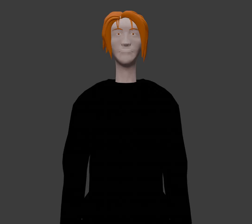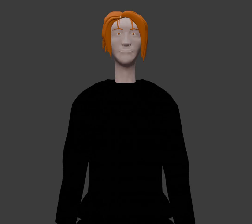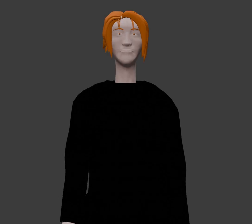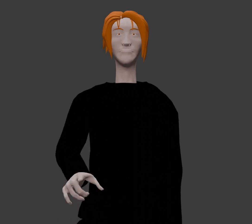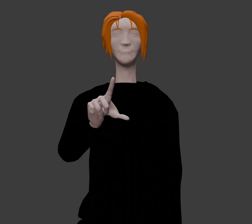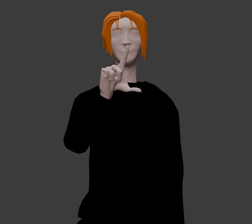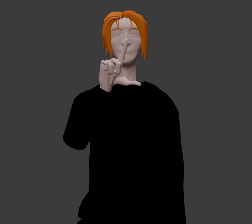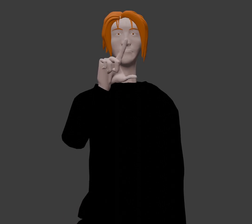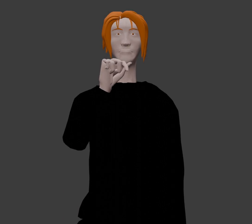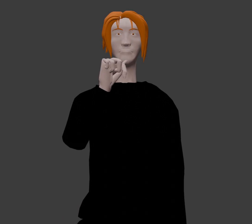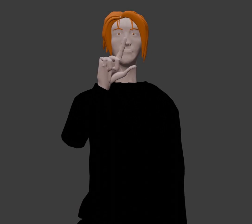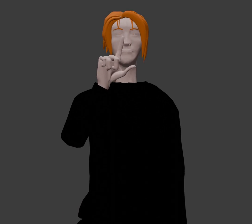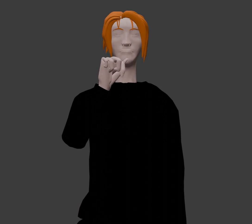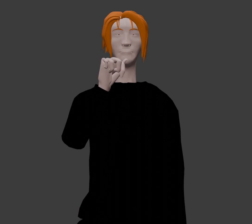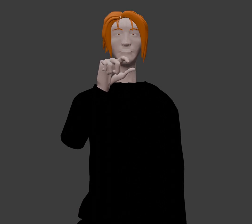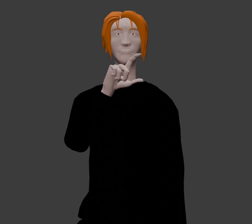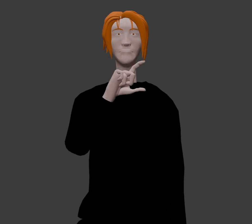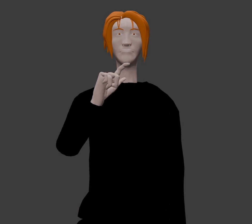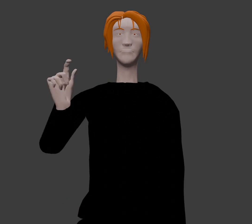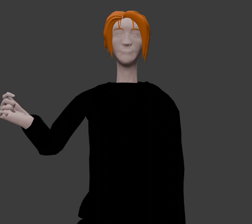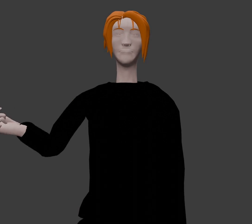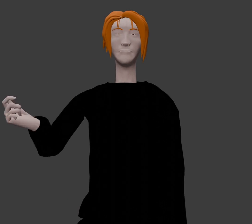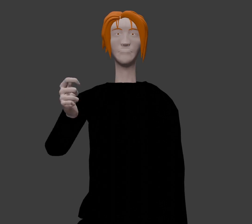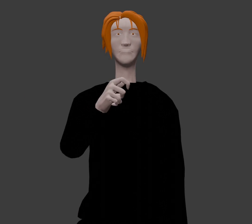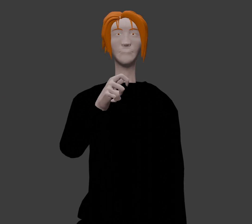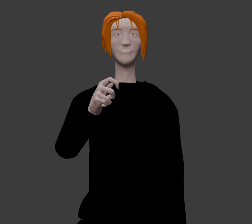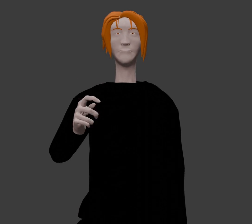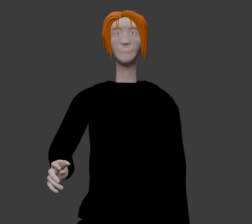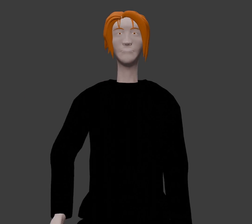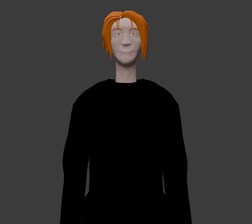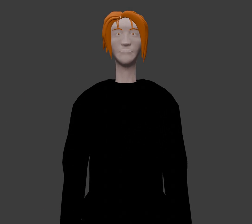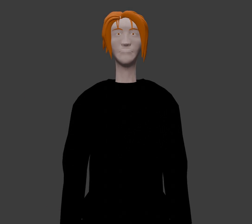Badminton